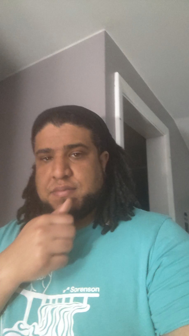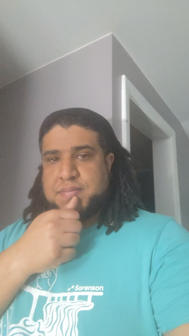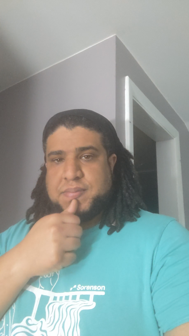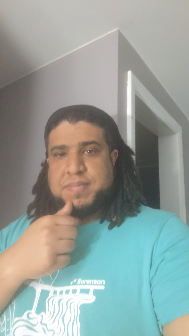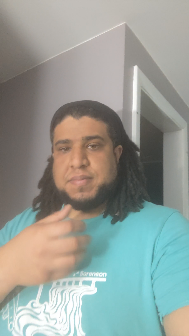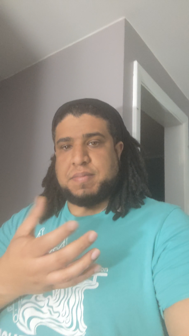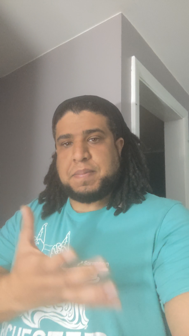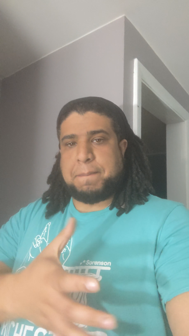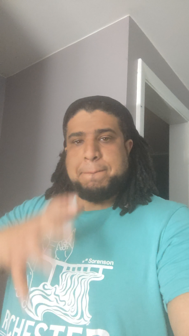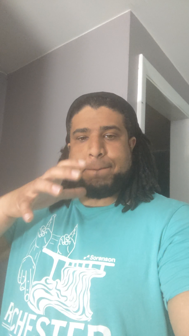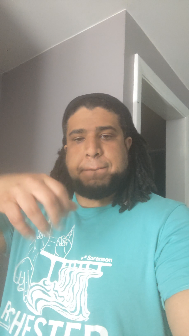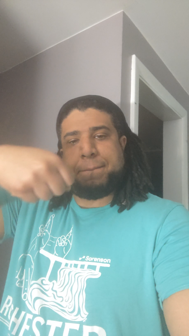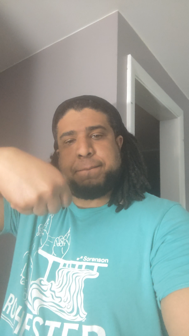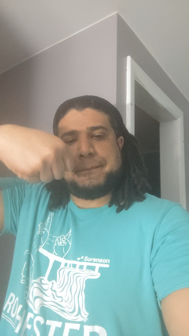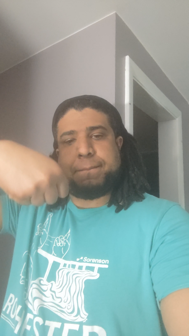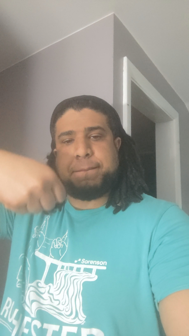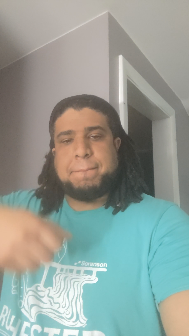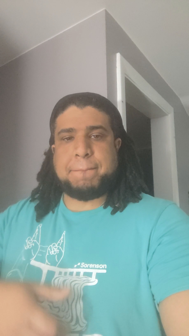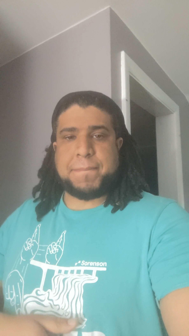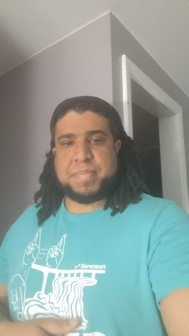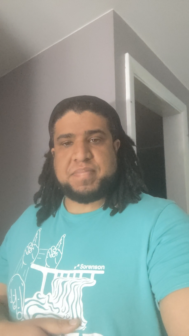bucket